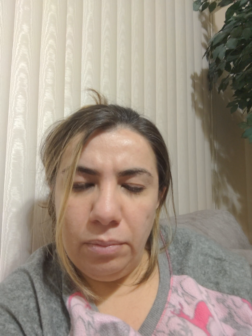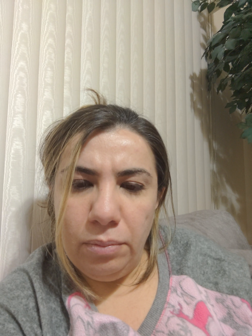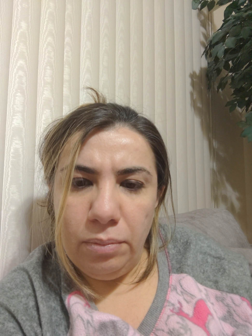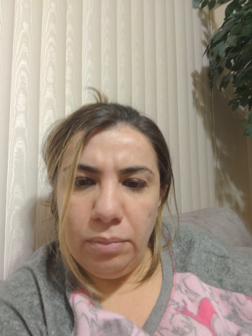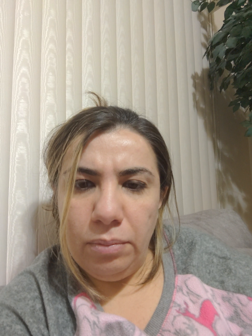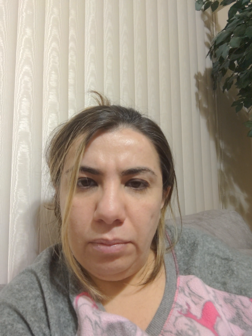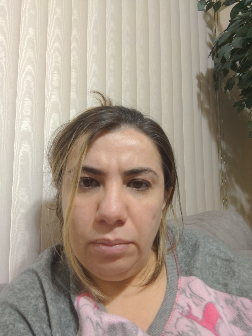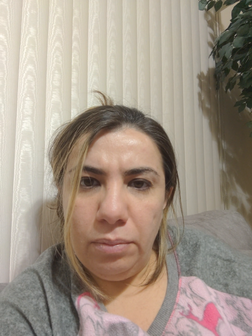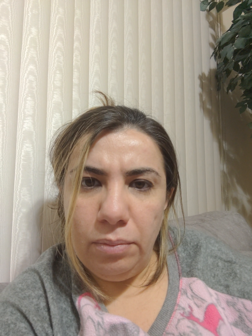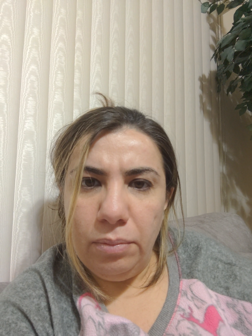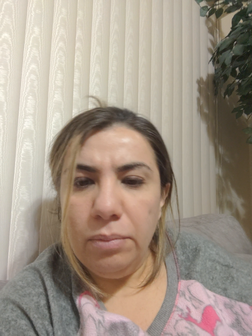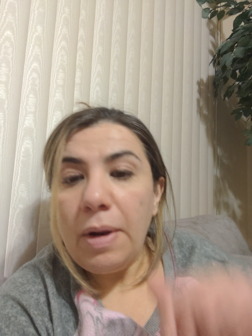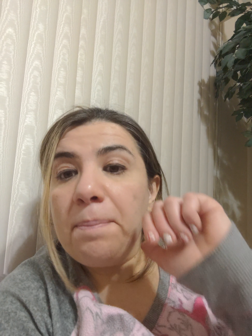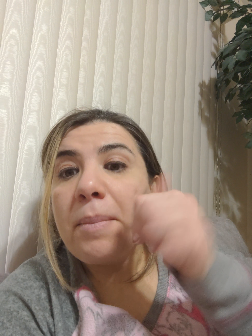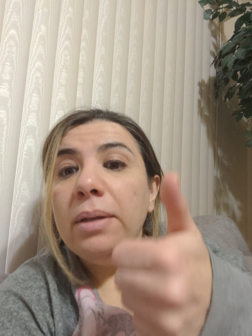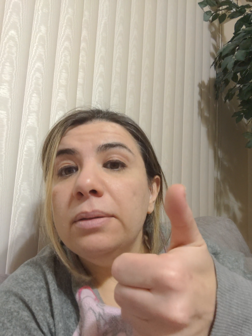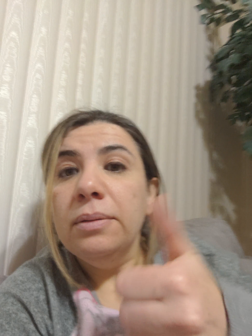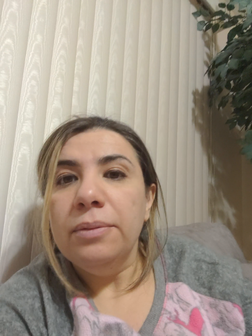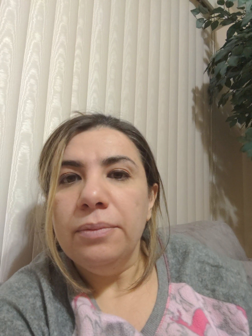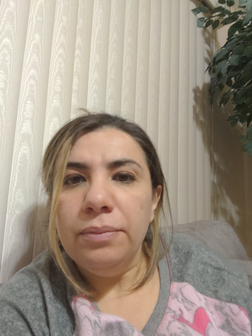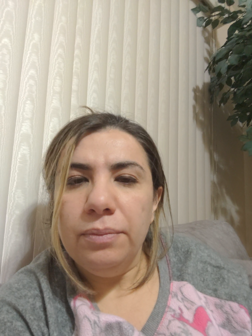tomorrow